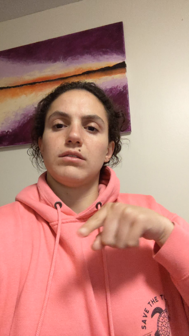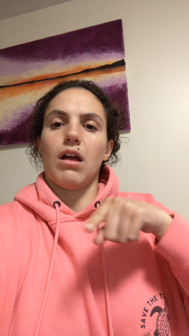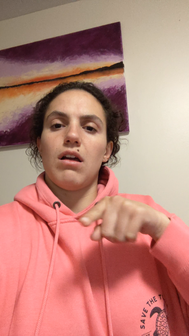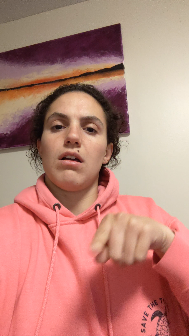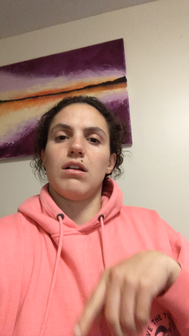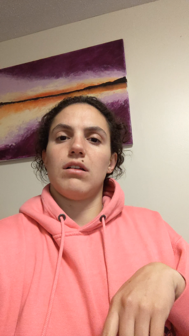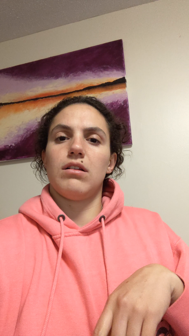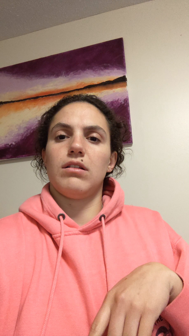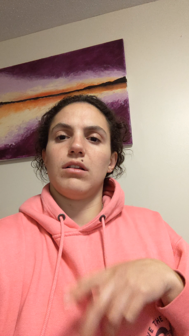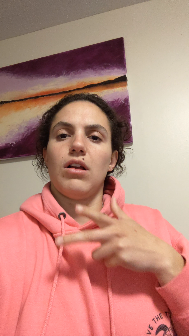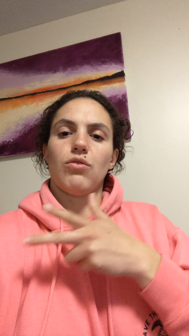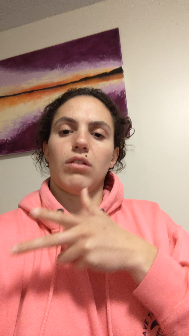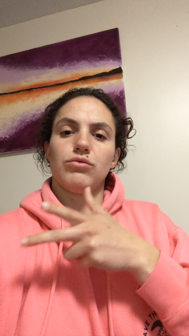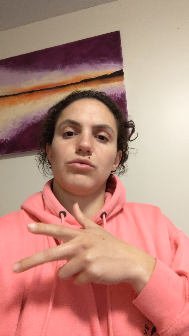garage